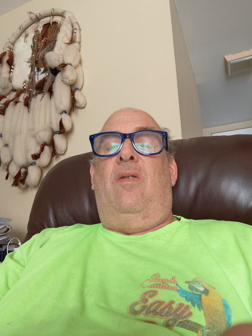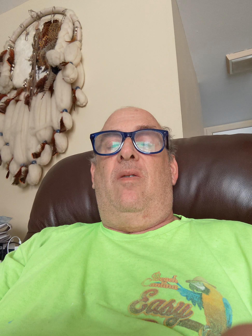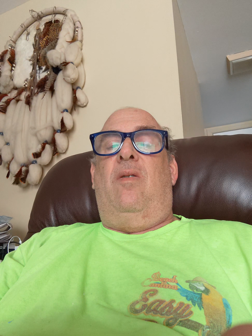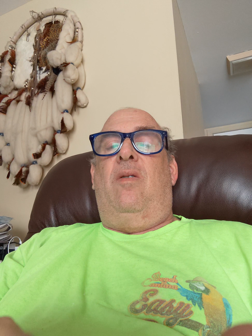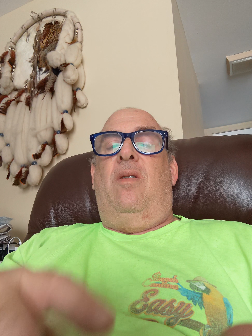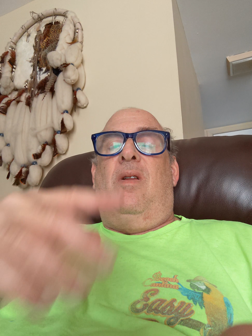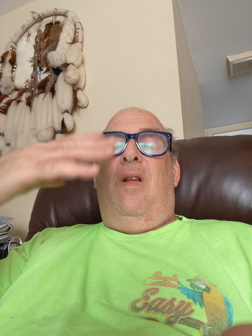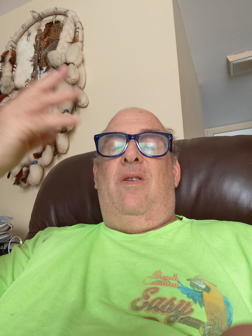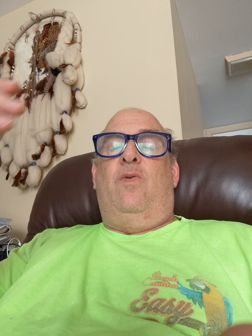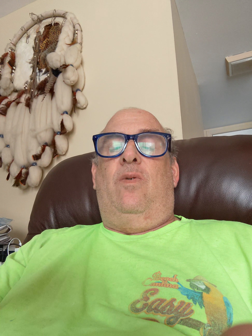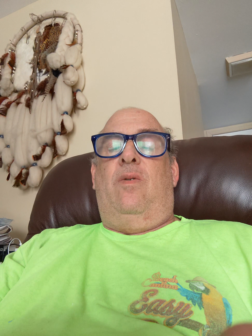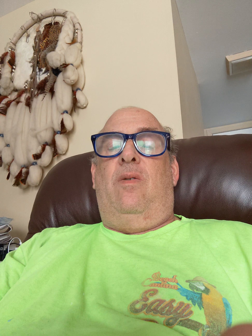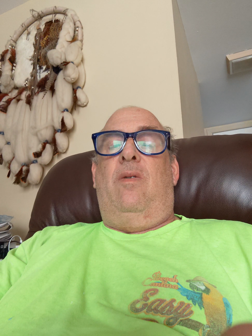outside